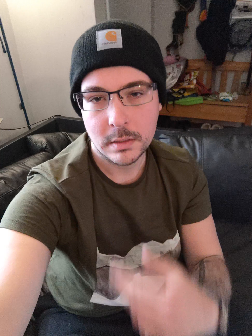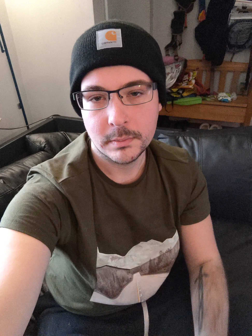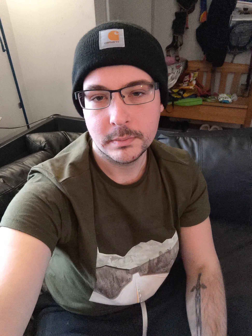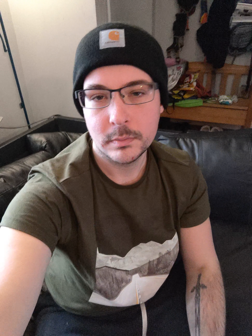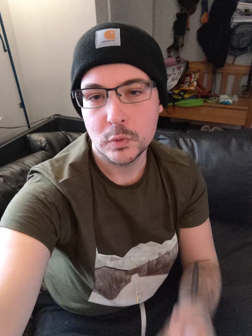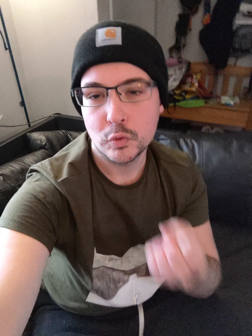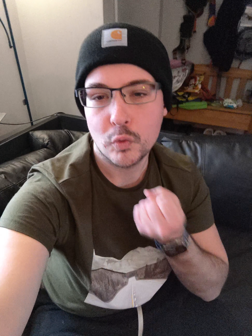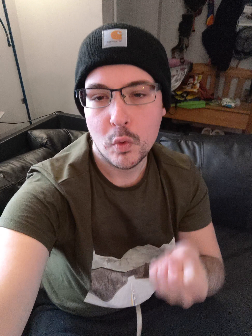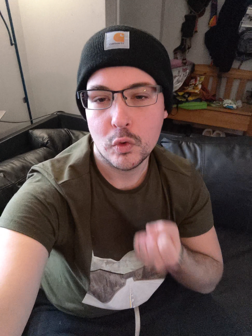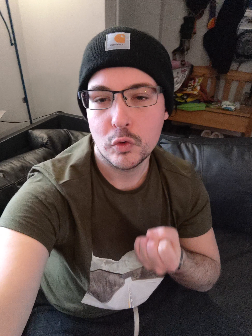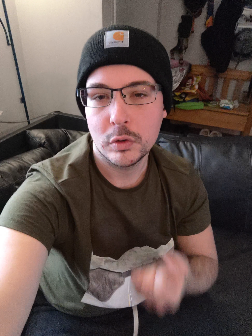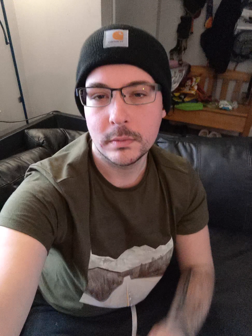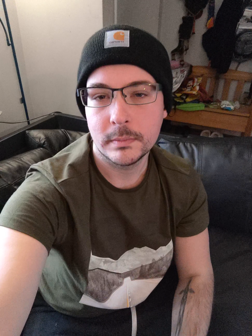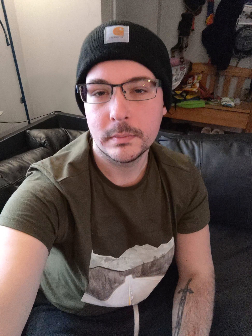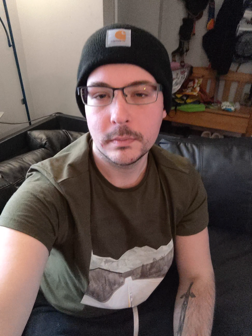drawer